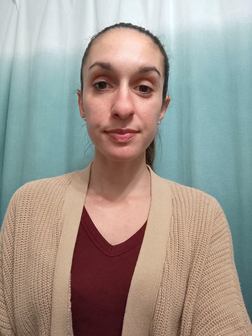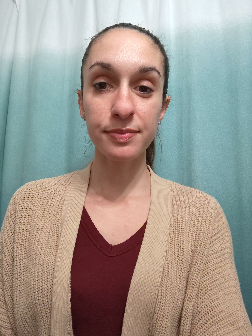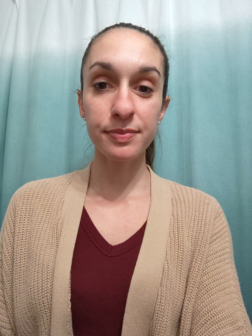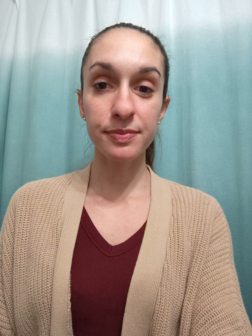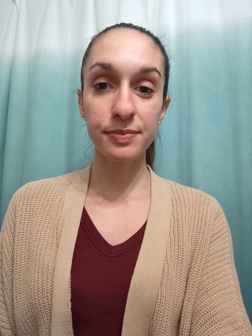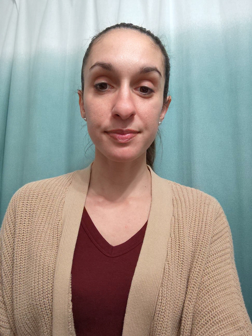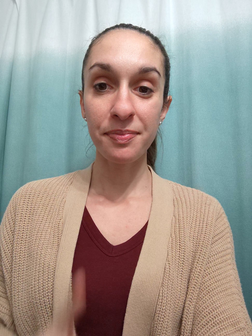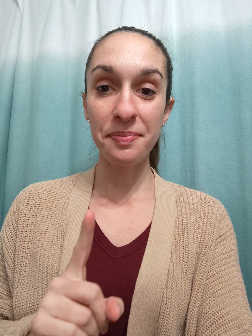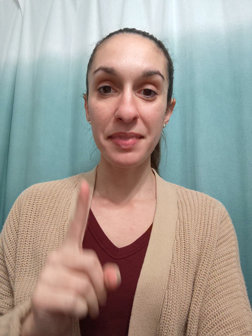up